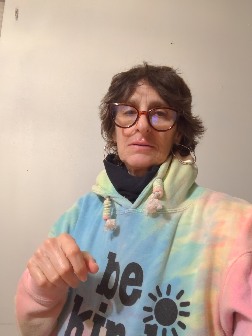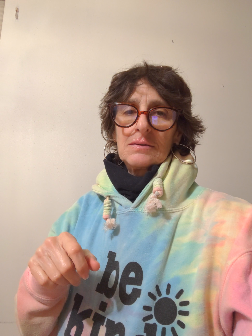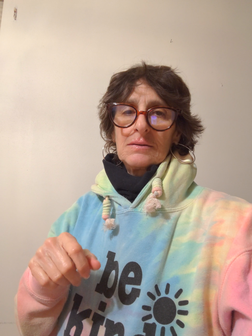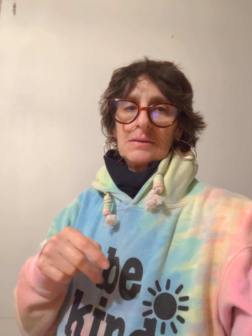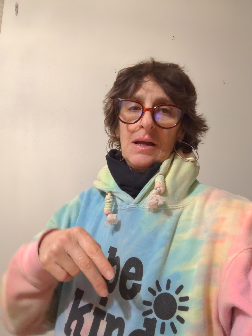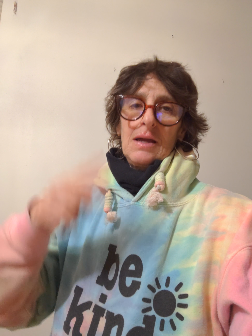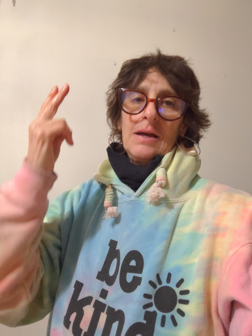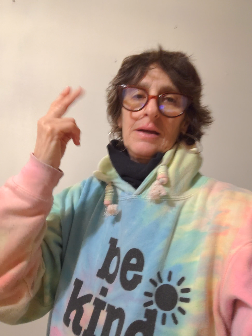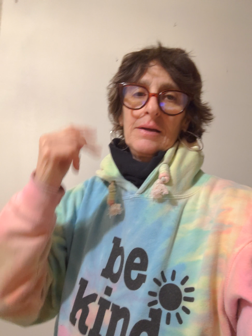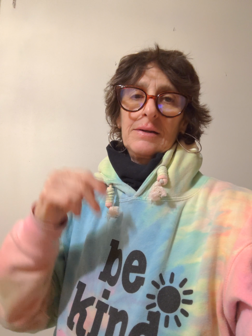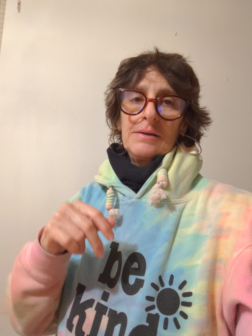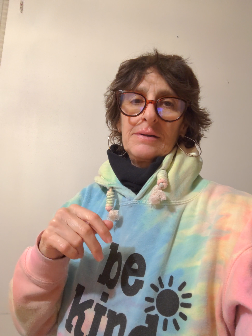high